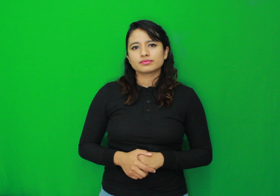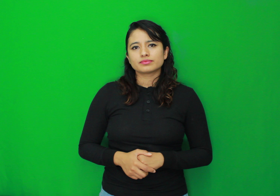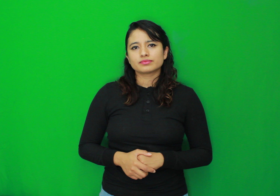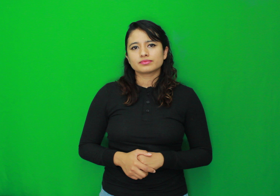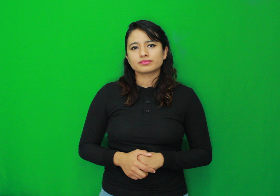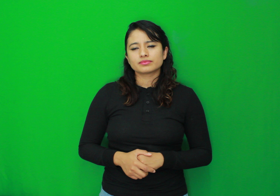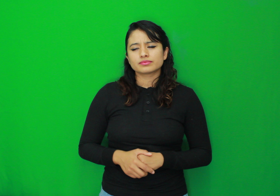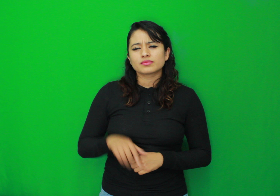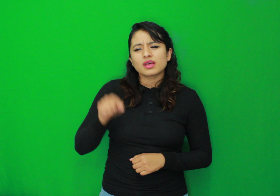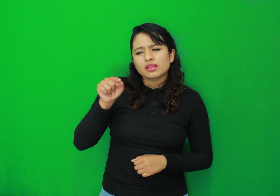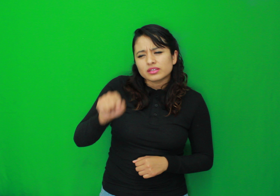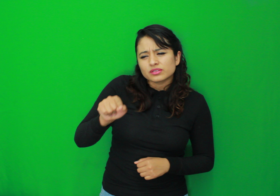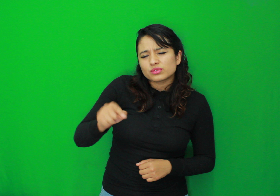esto